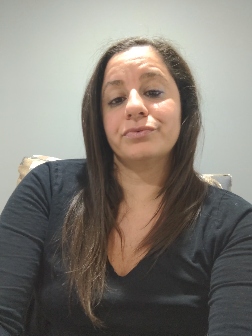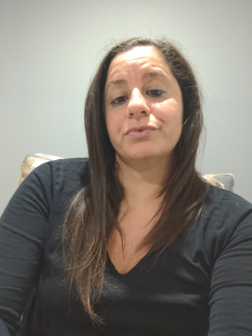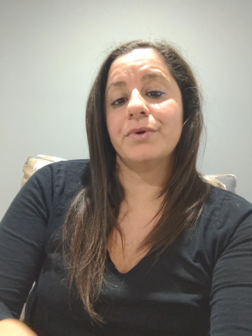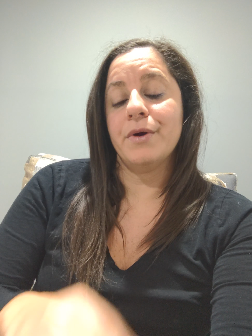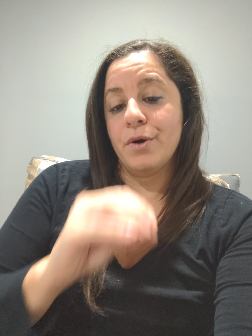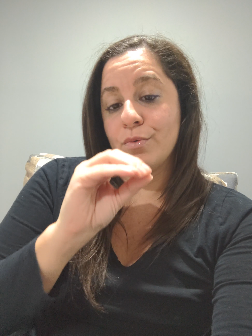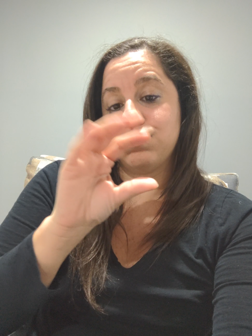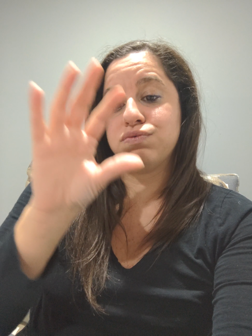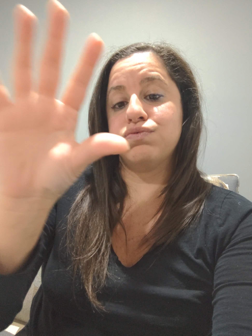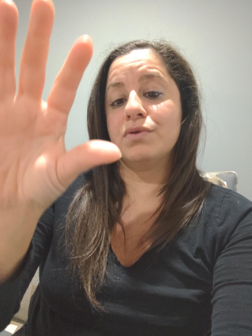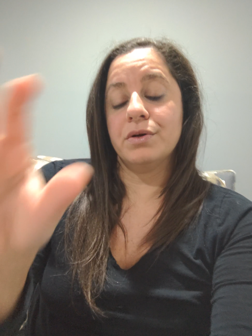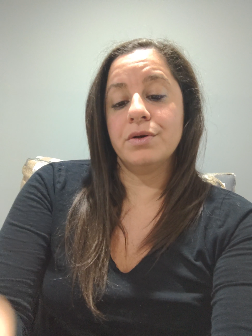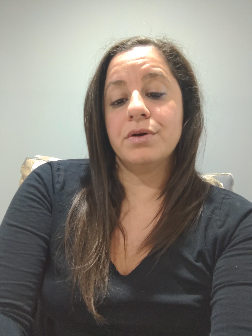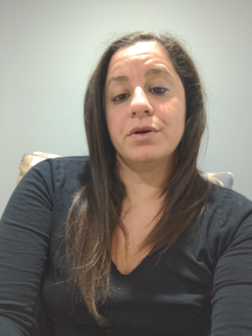balloon